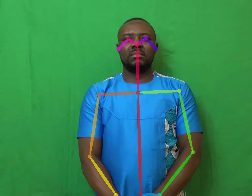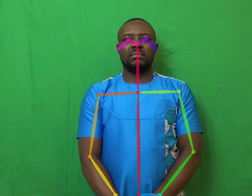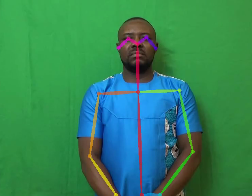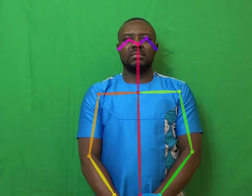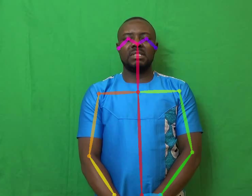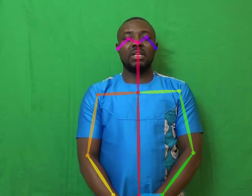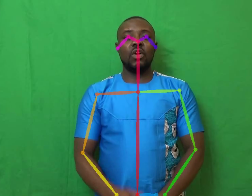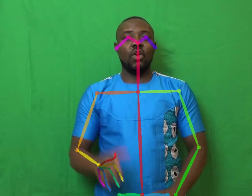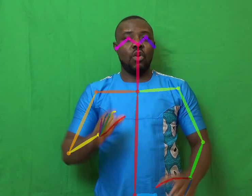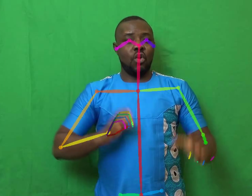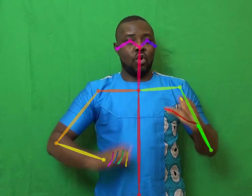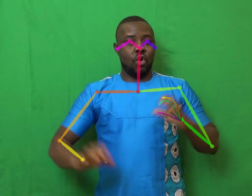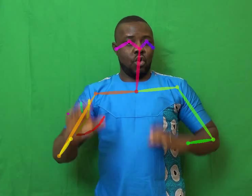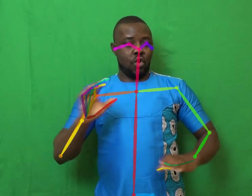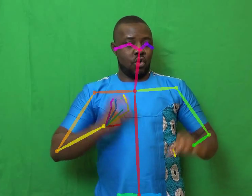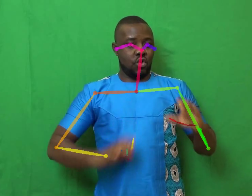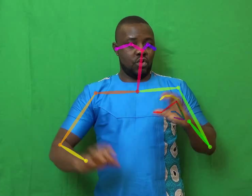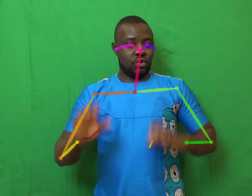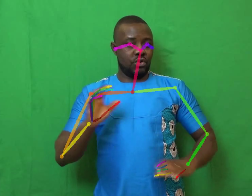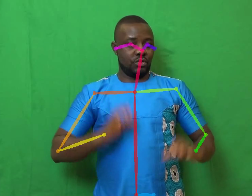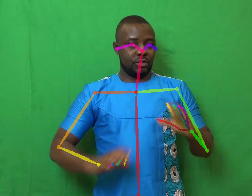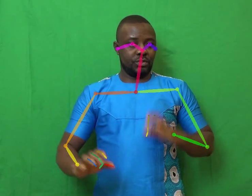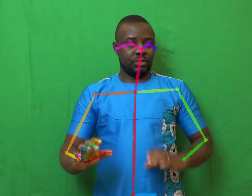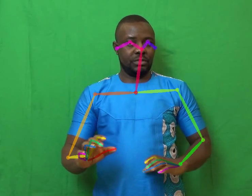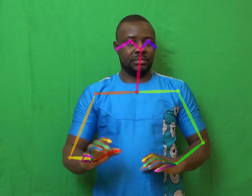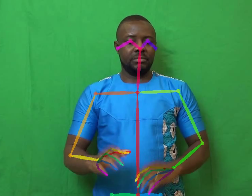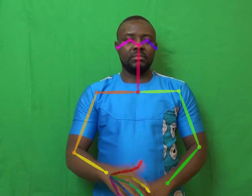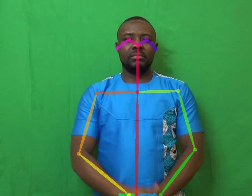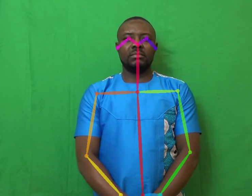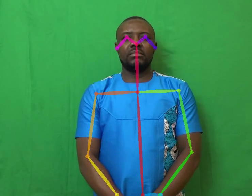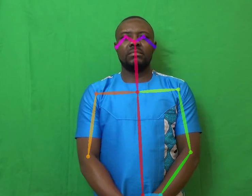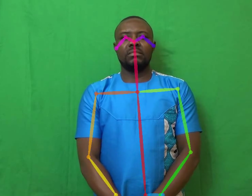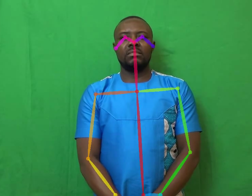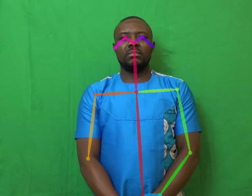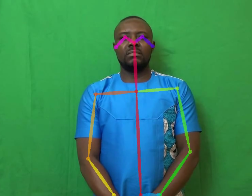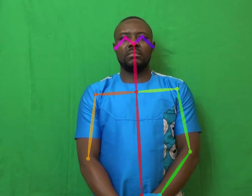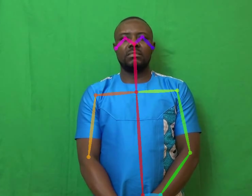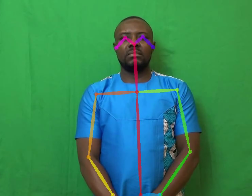cultural